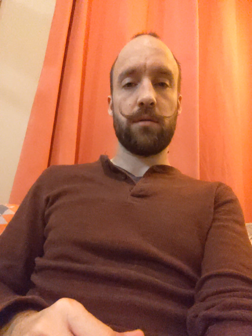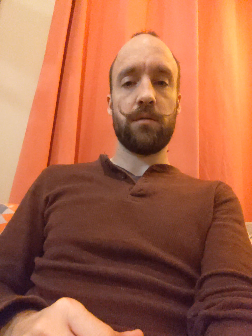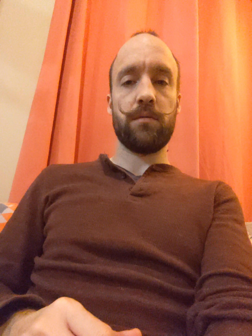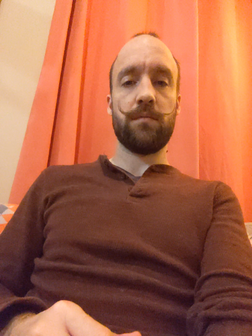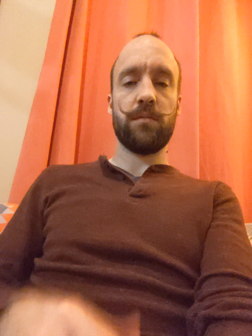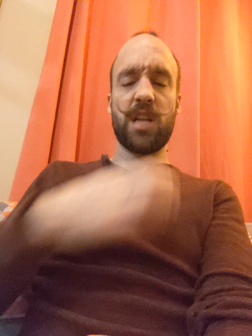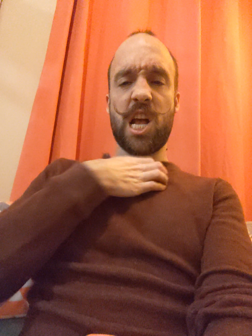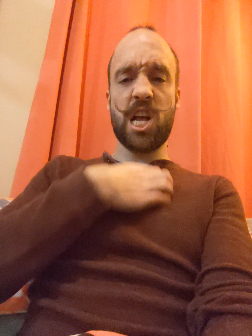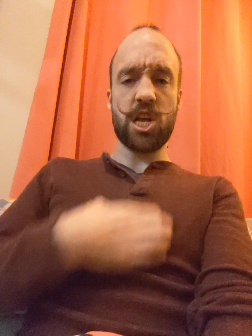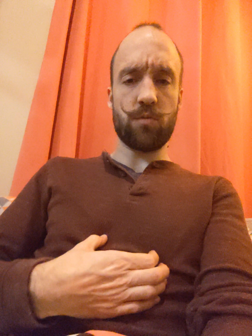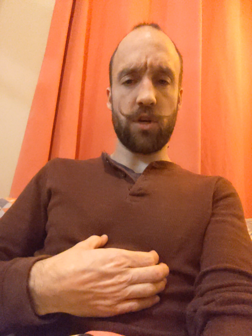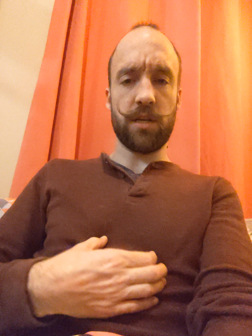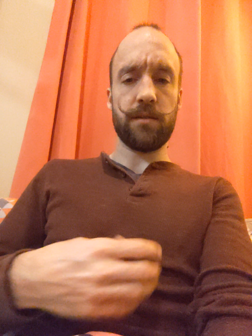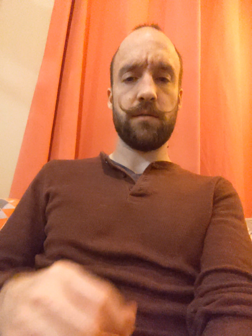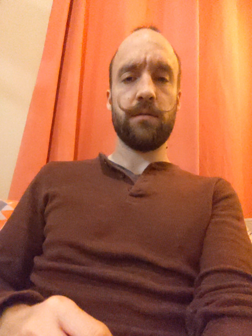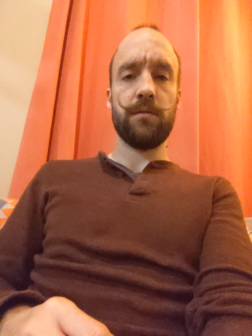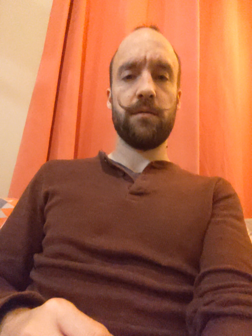hungry